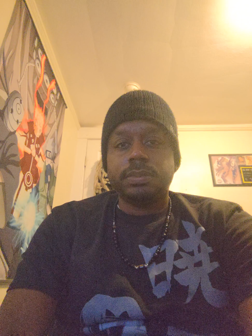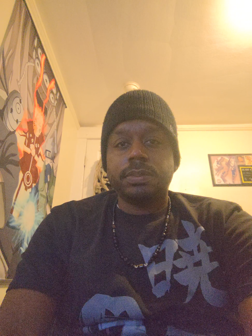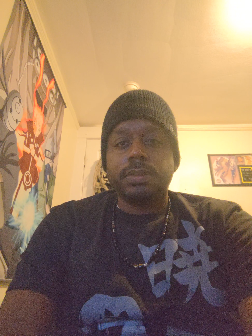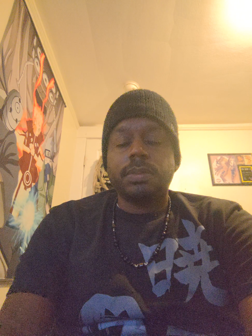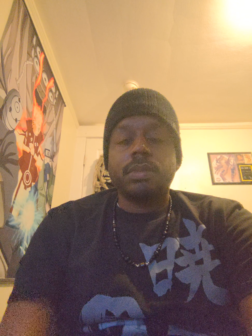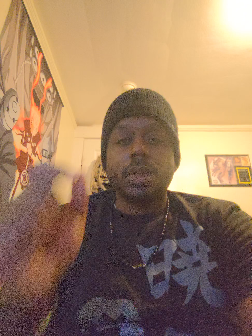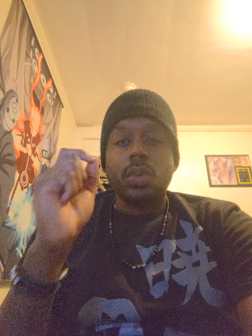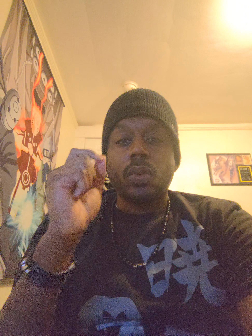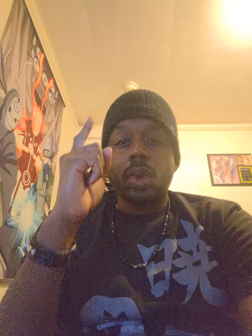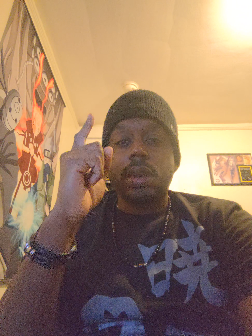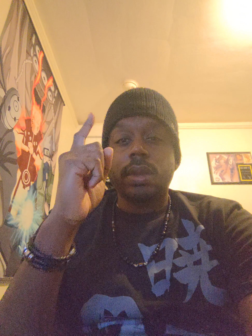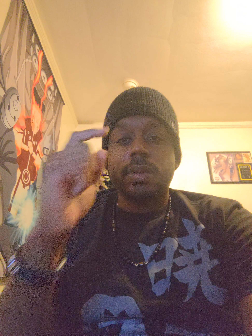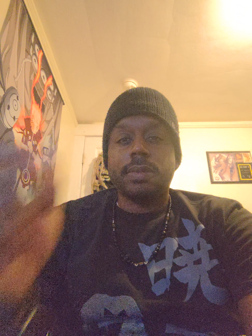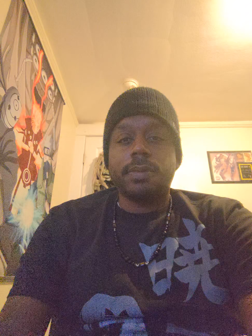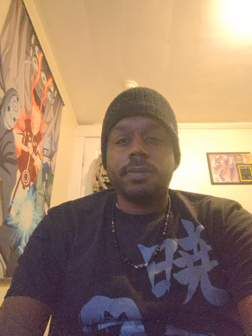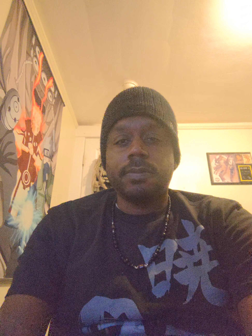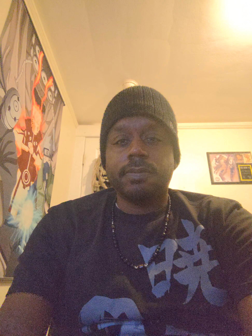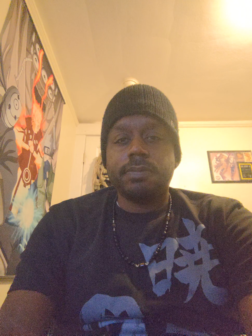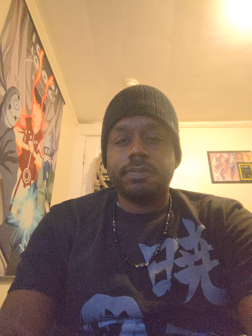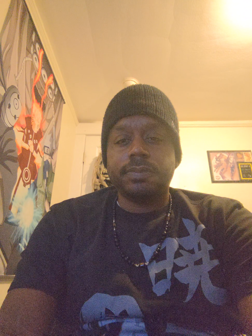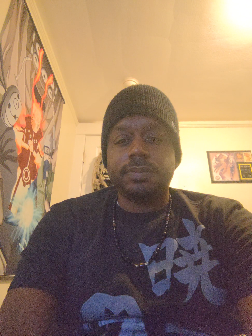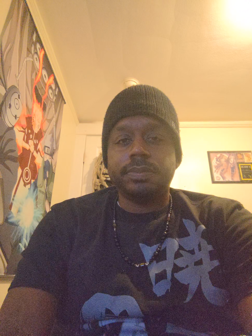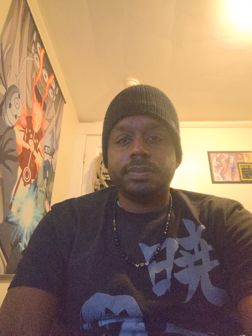wake